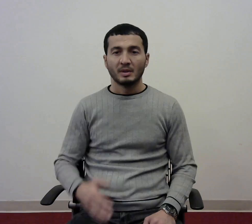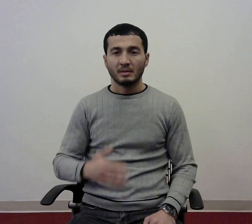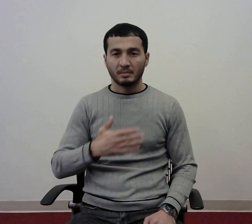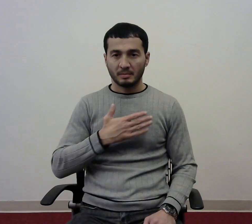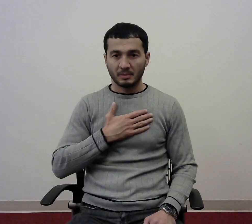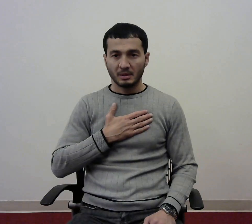mən